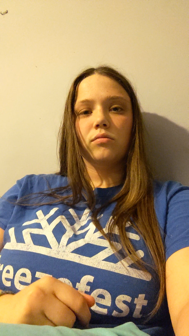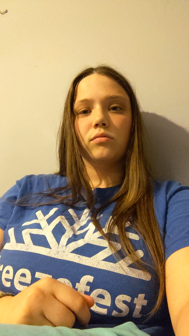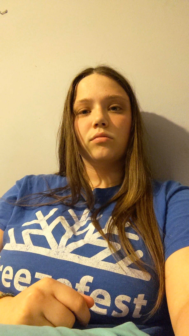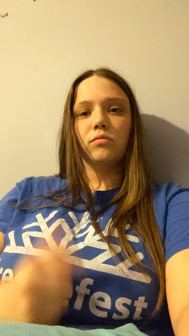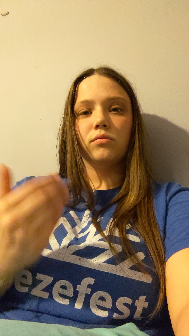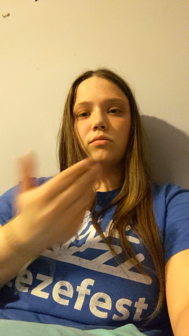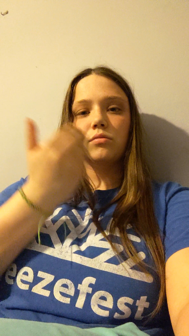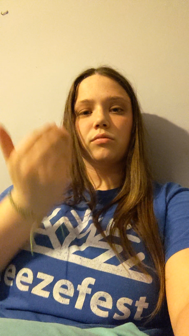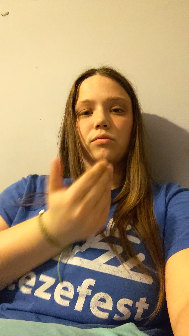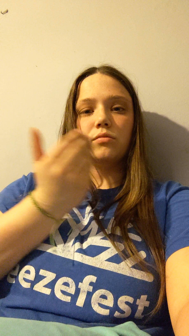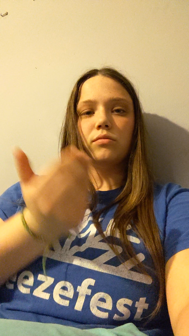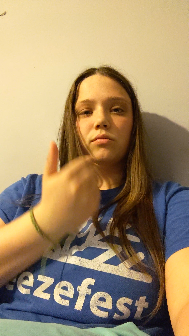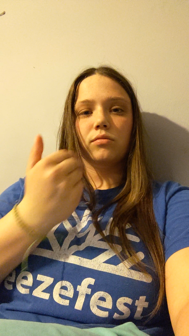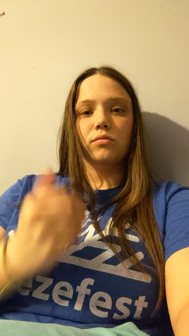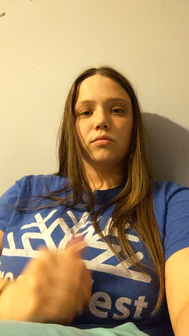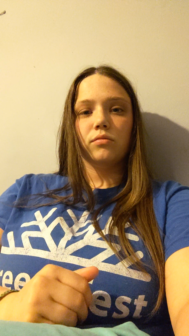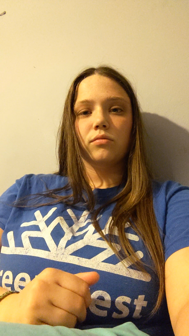new